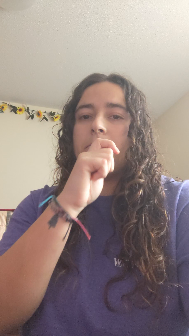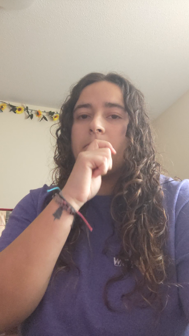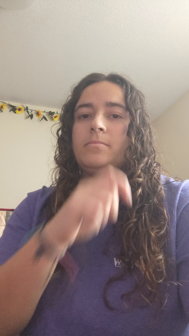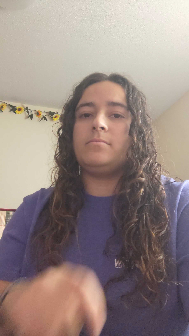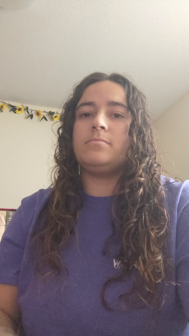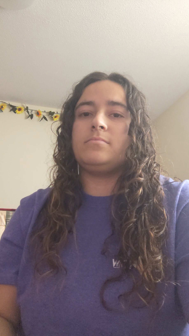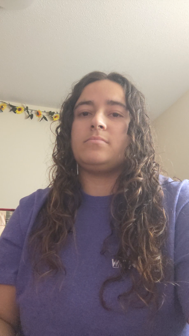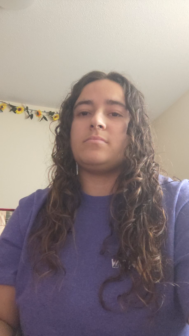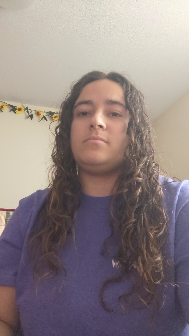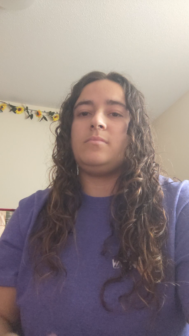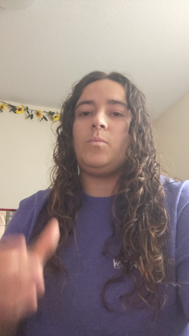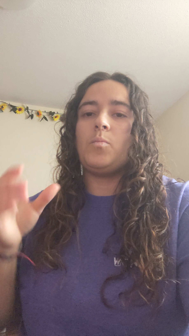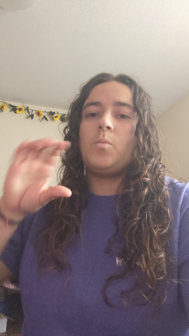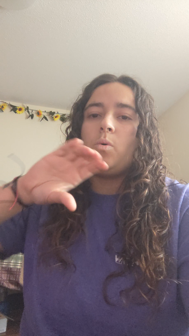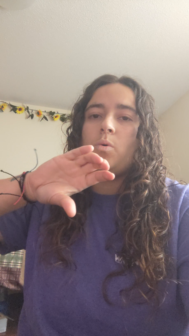pour